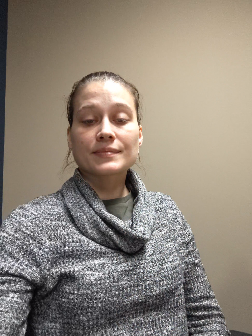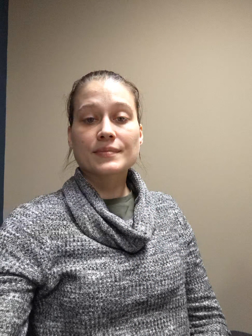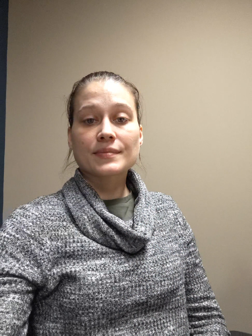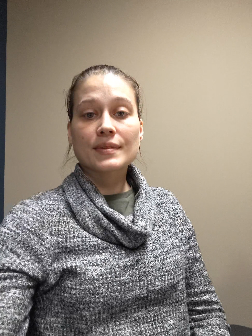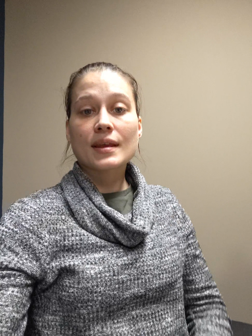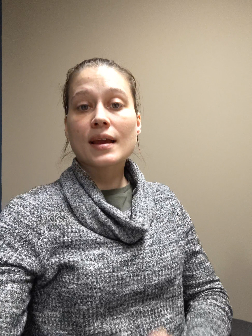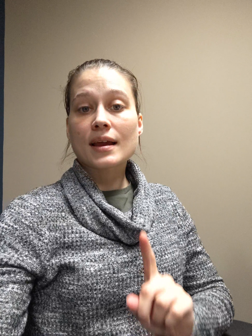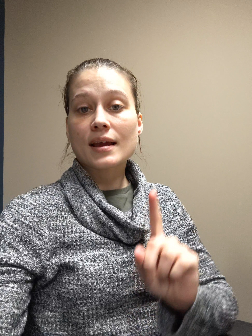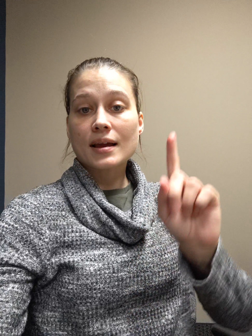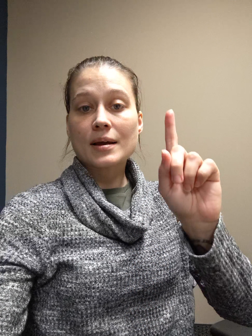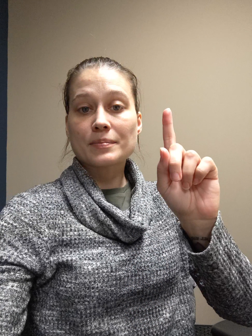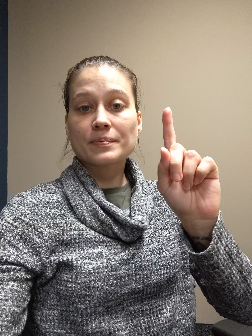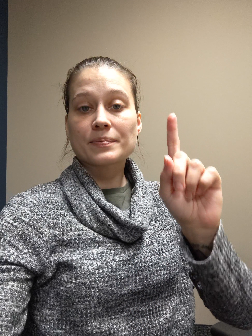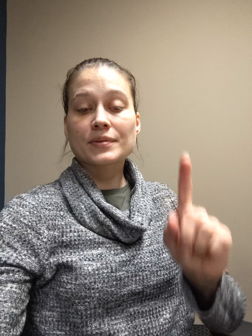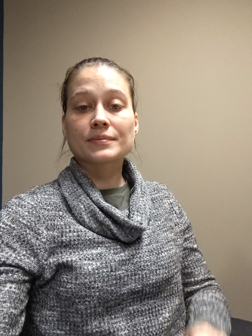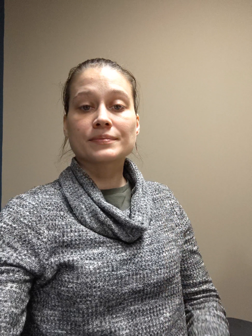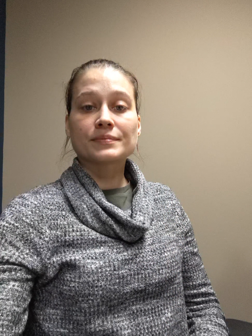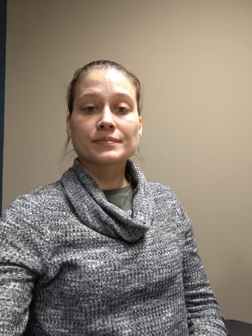up